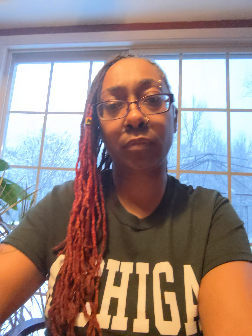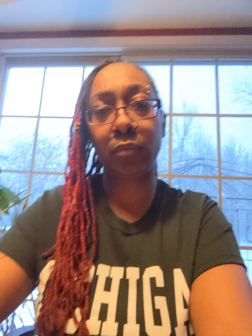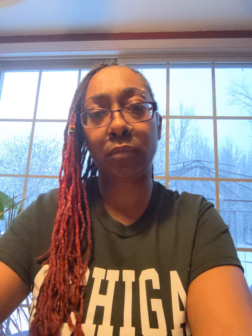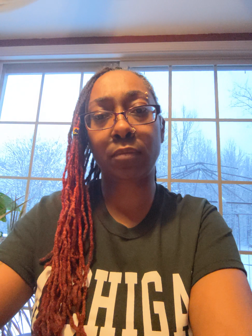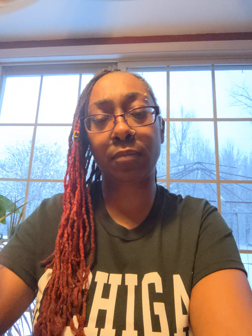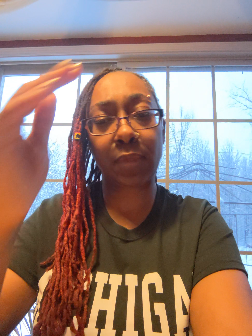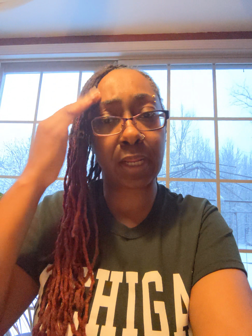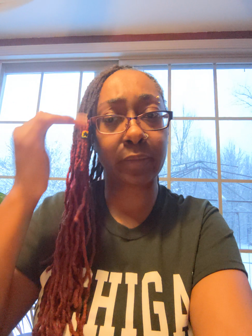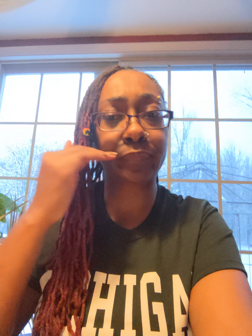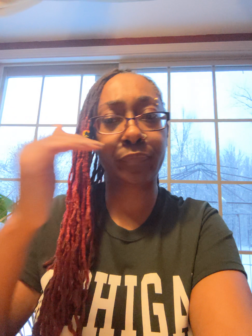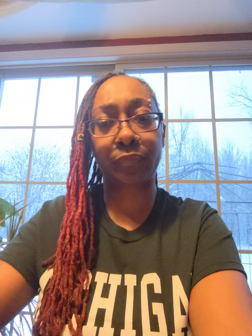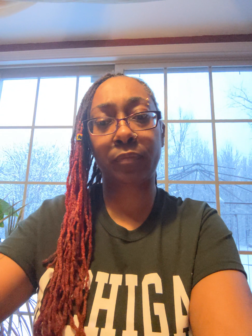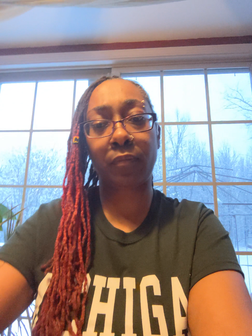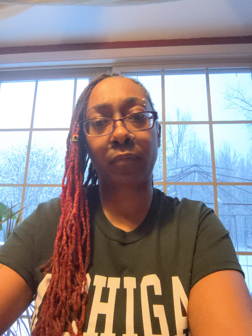head